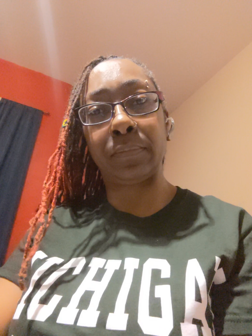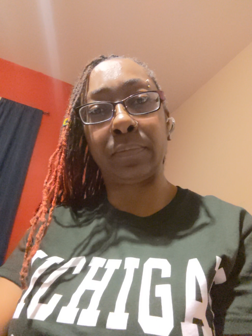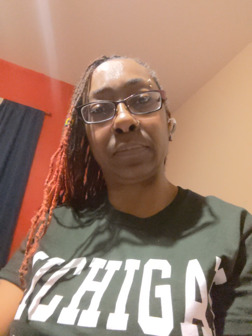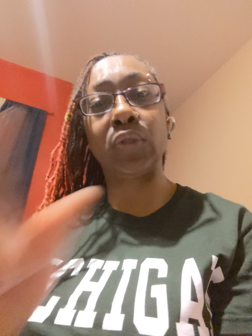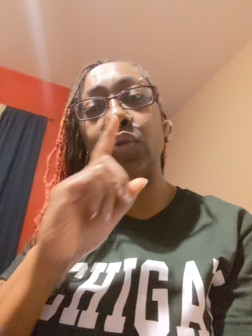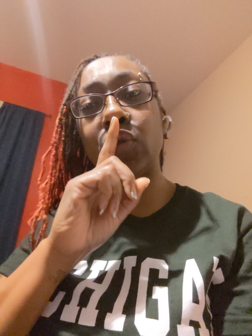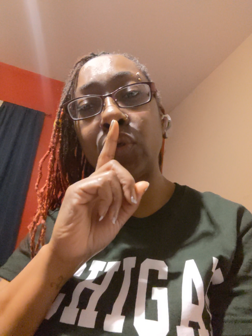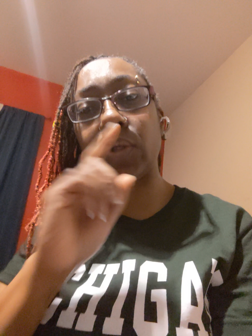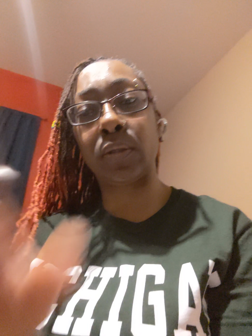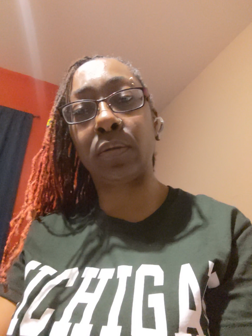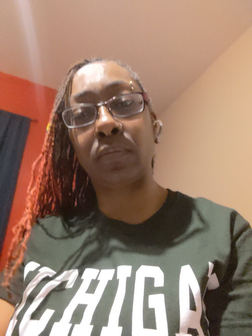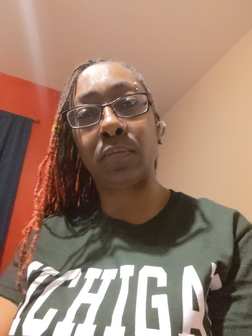shhh